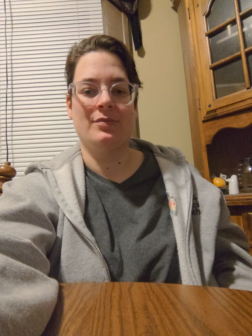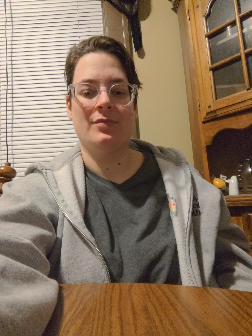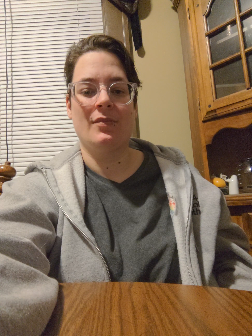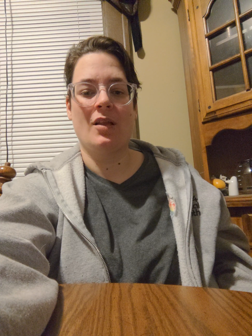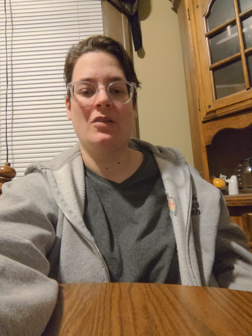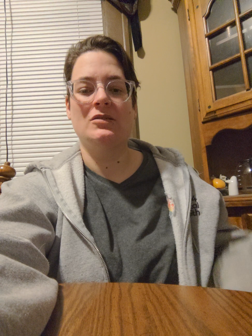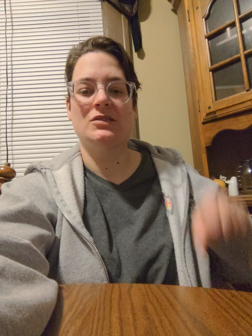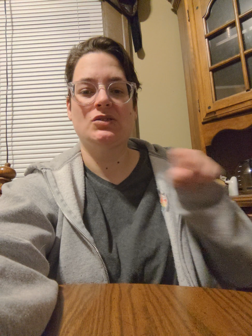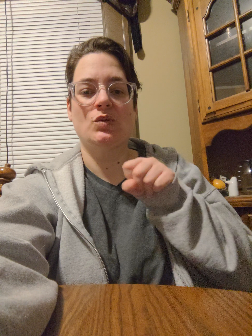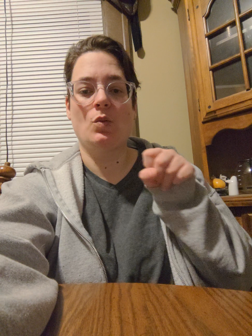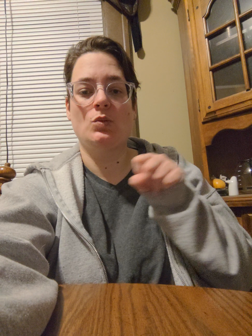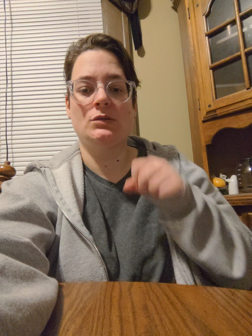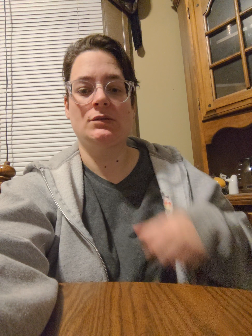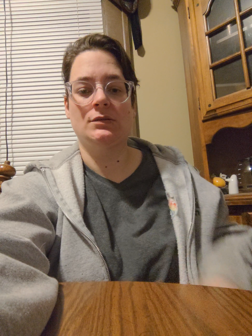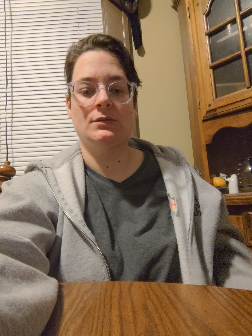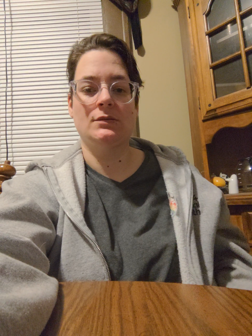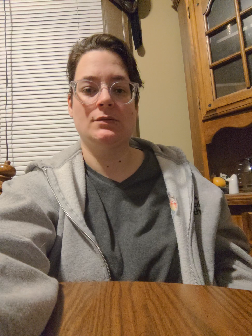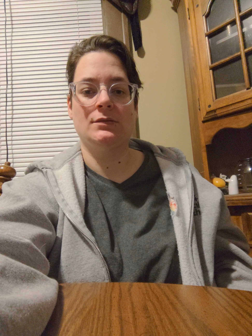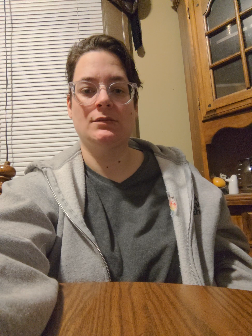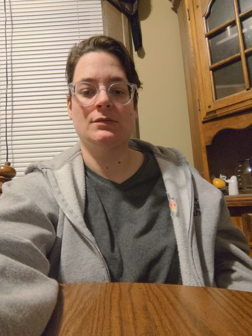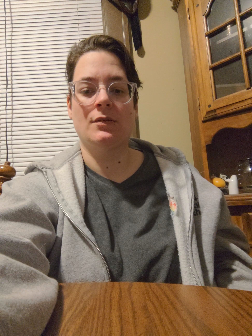shoe